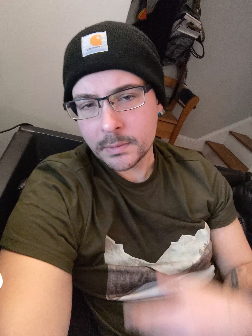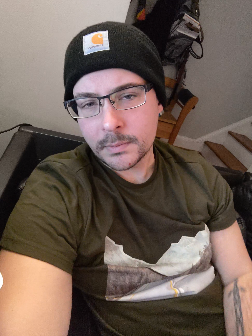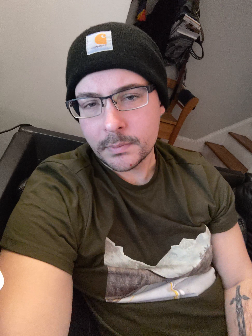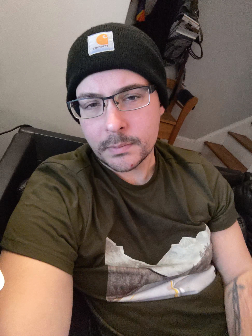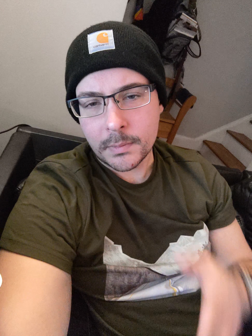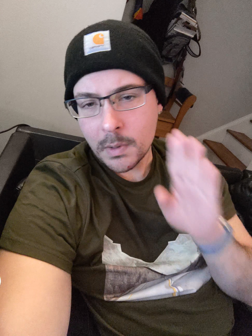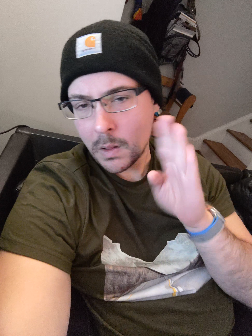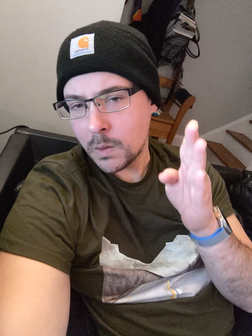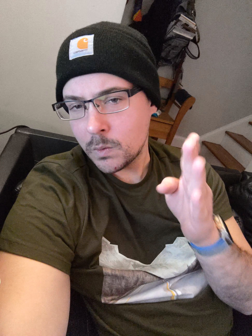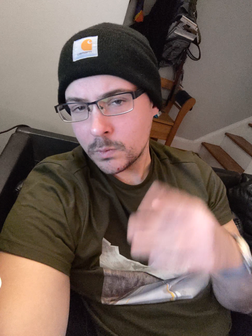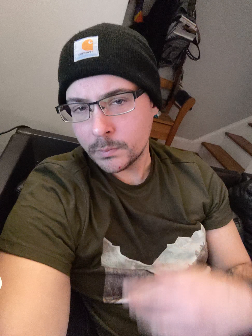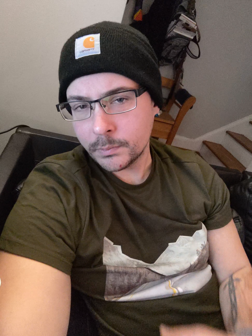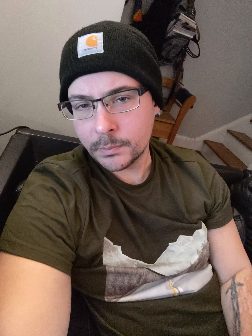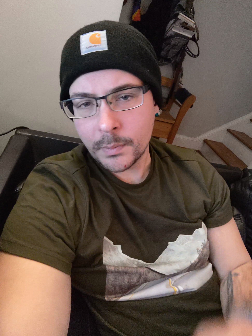hello